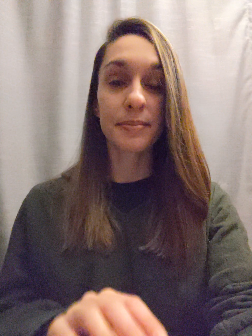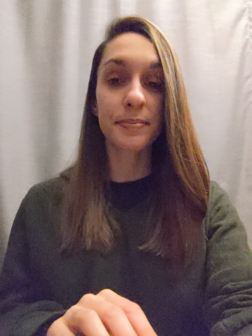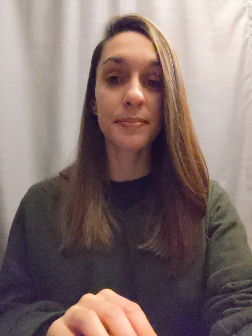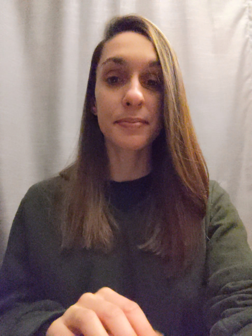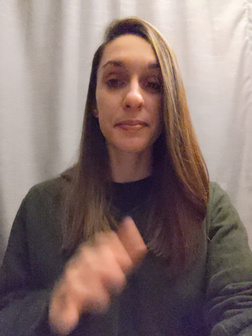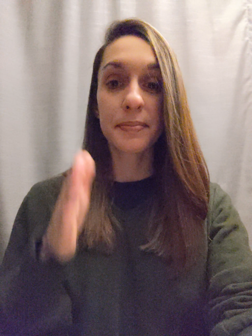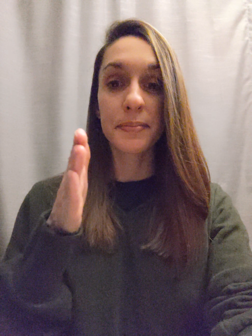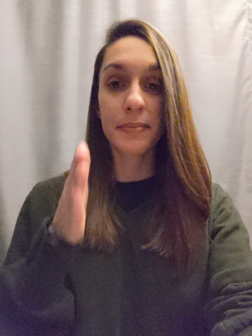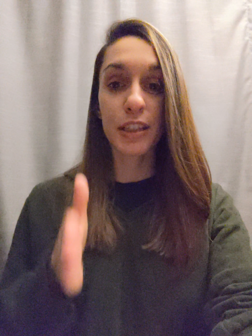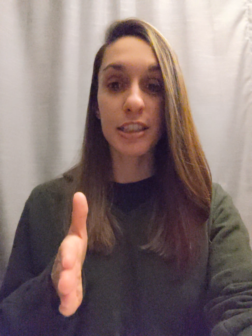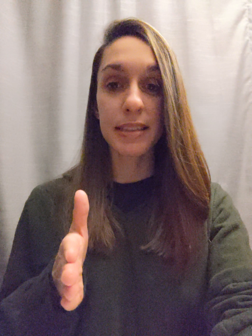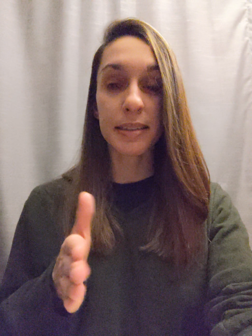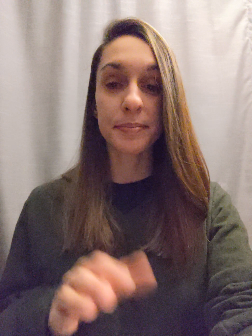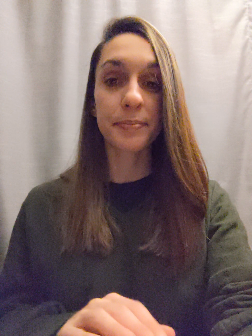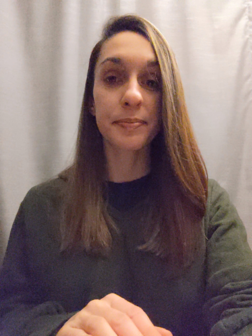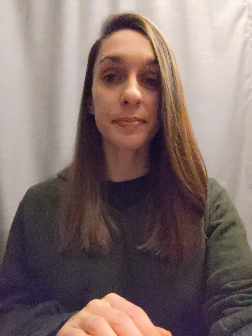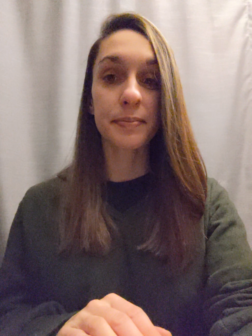person